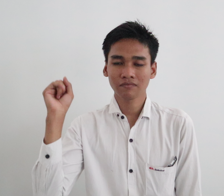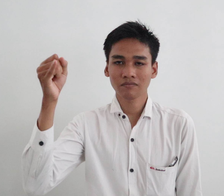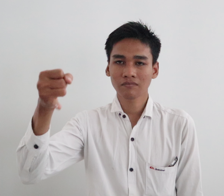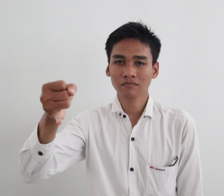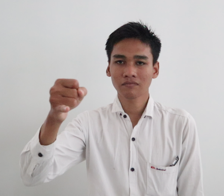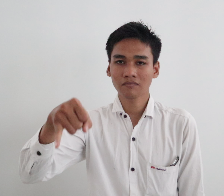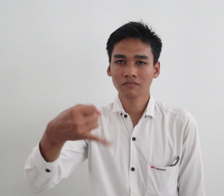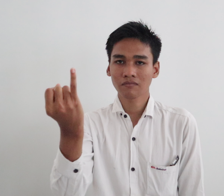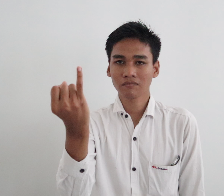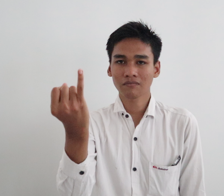J